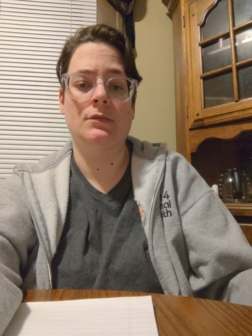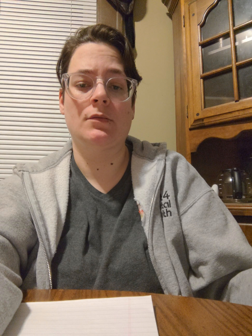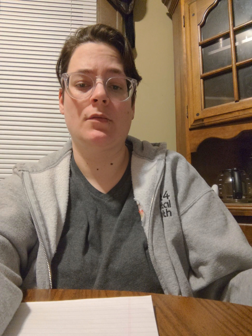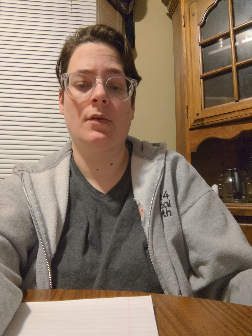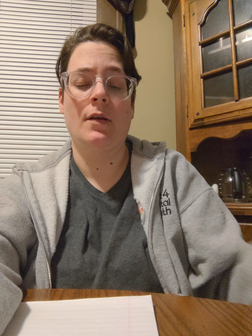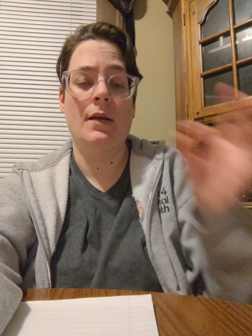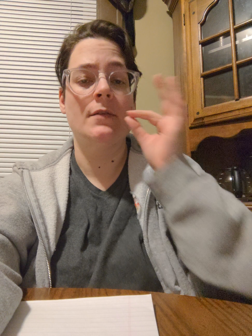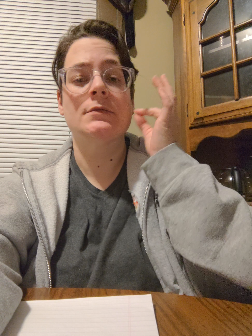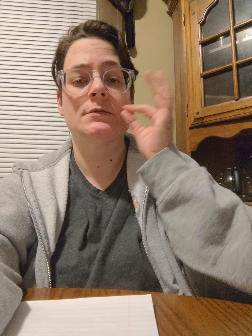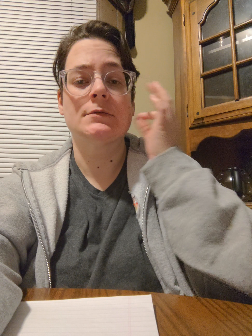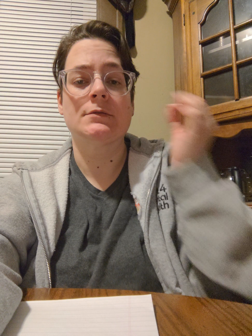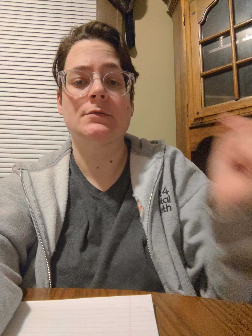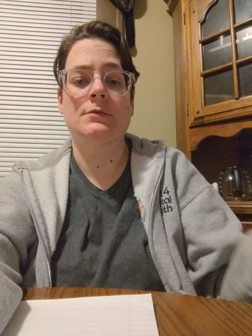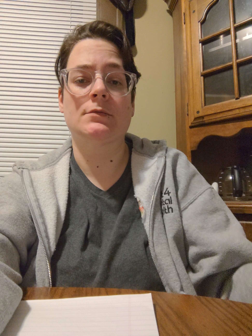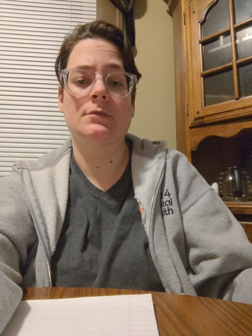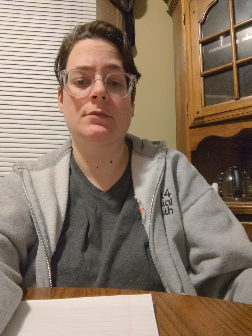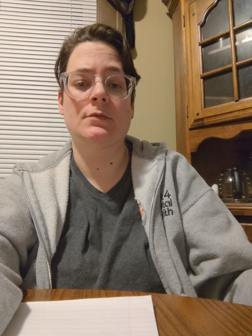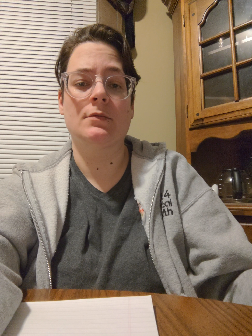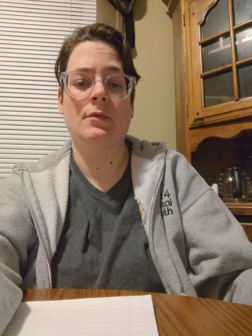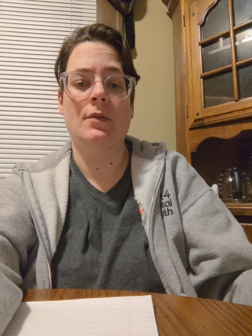cat